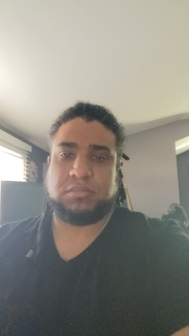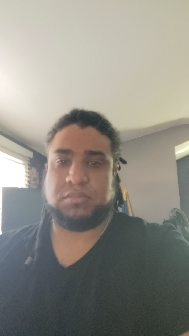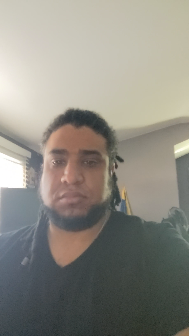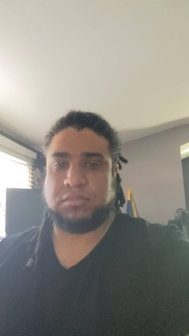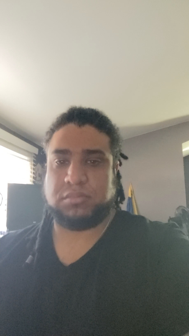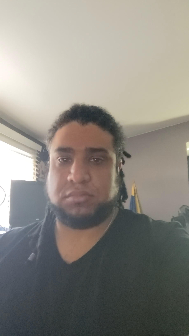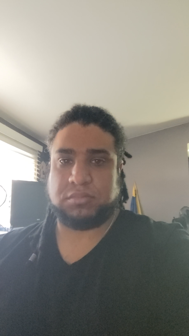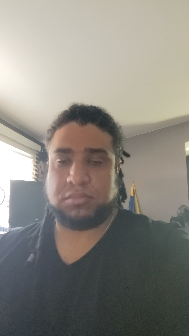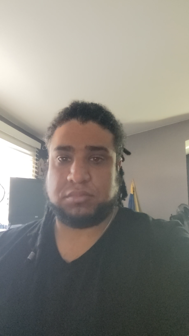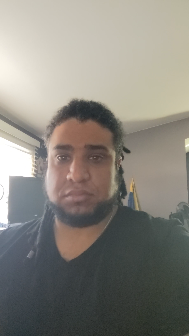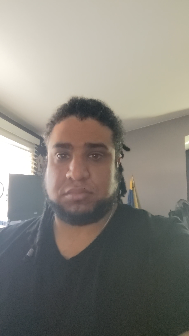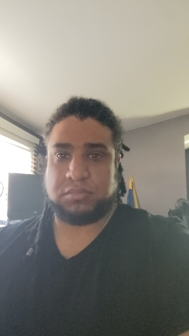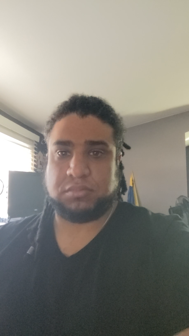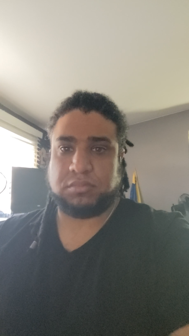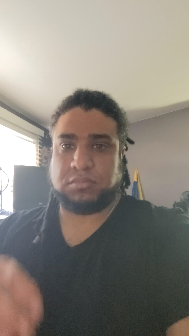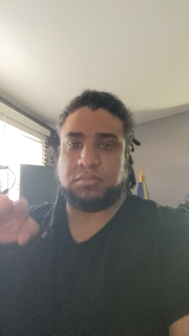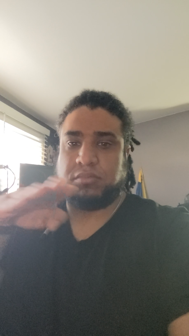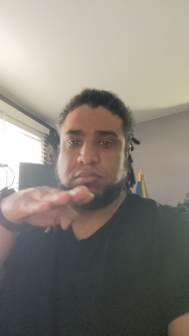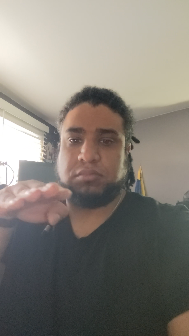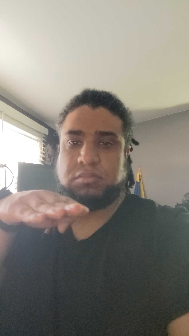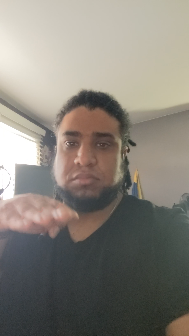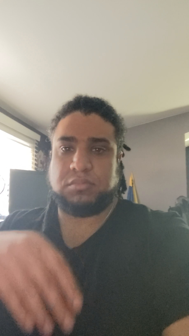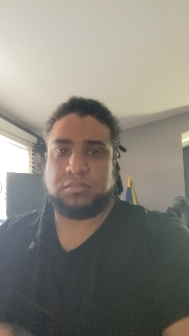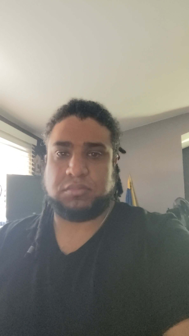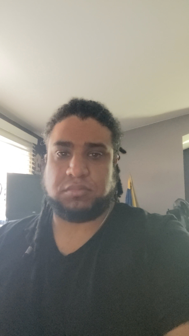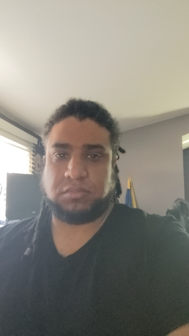boots